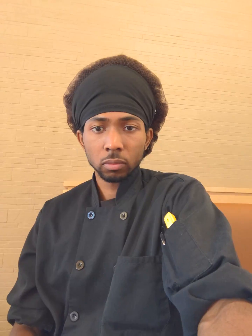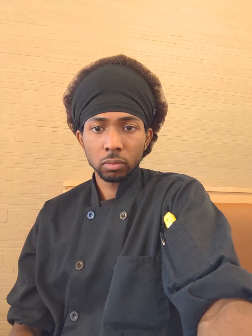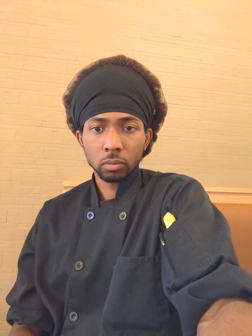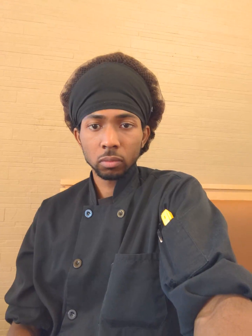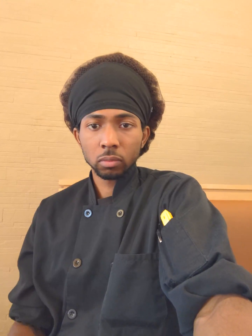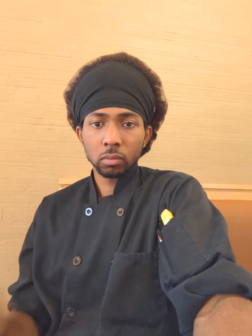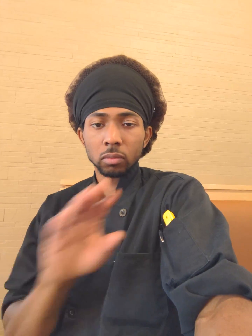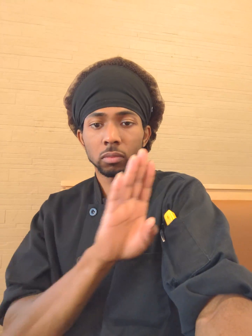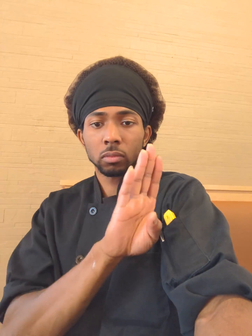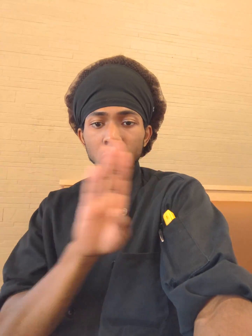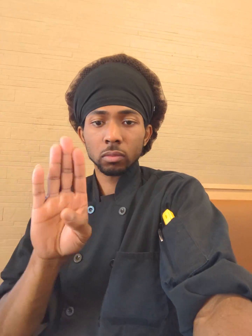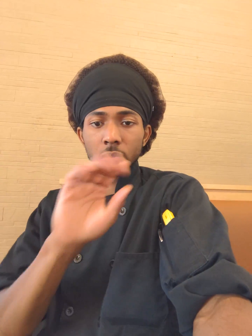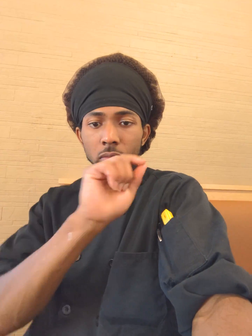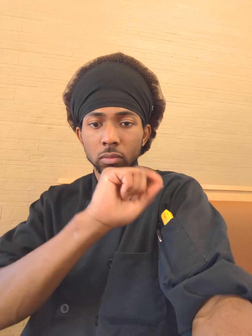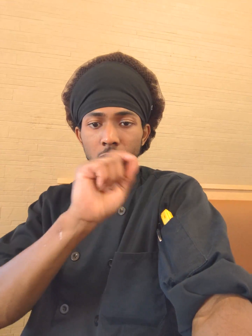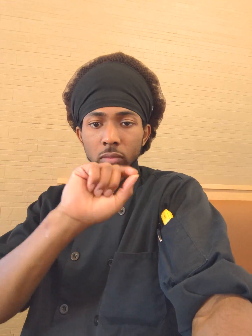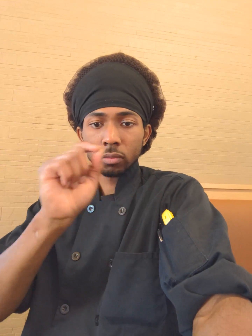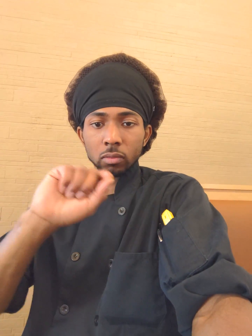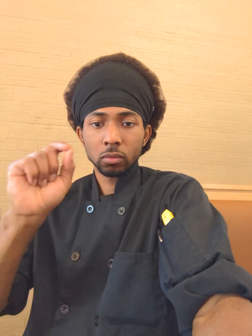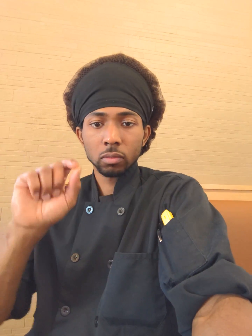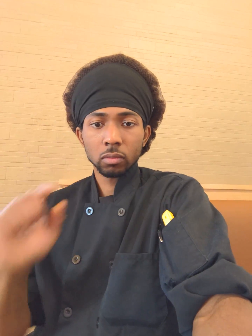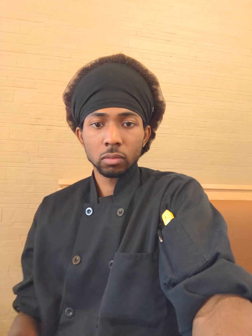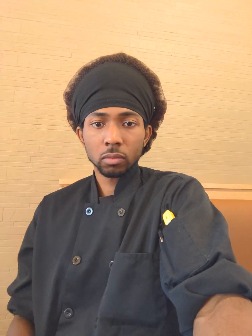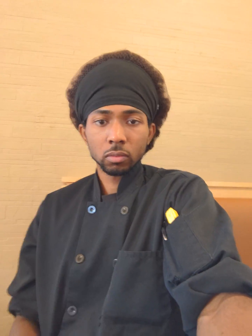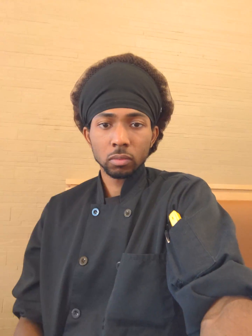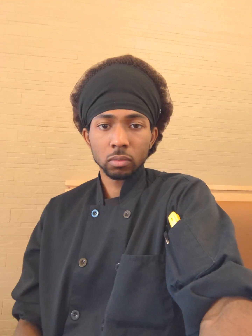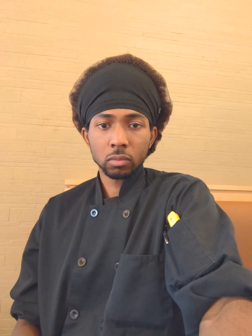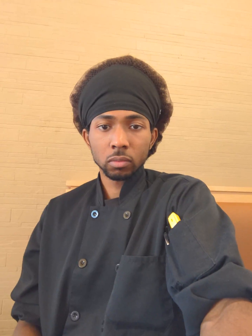chalk